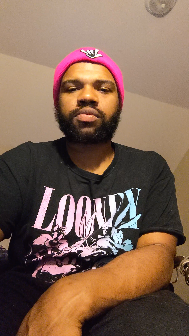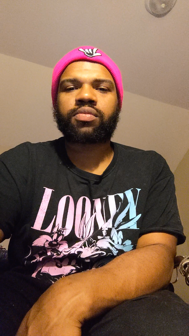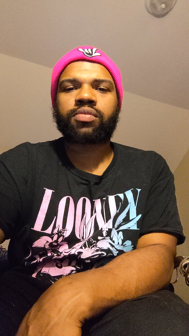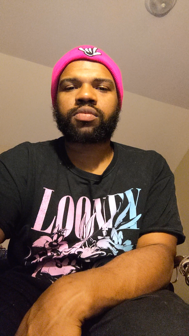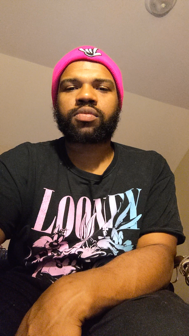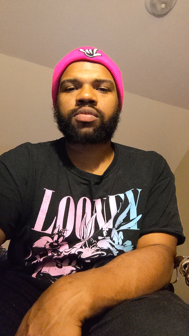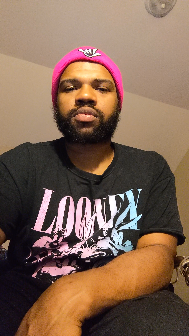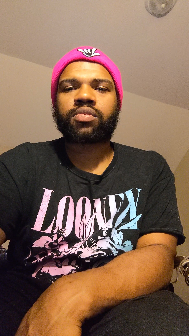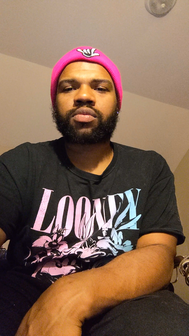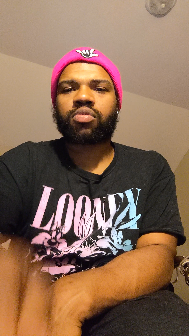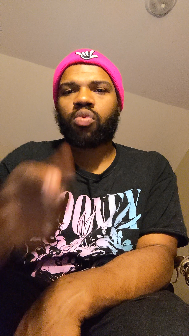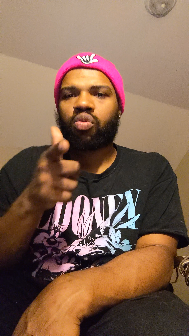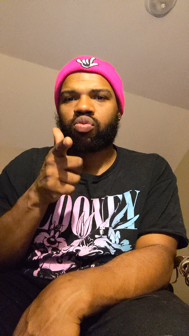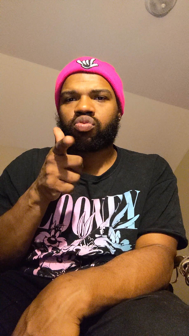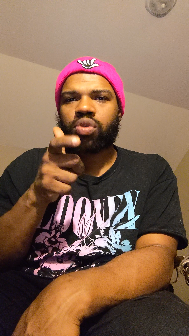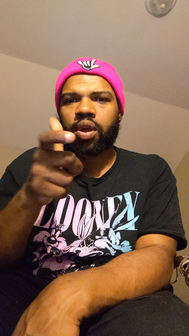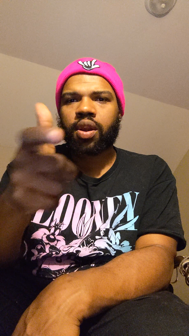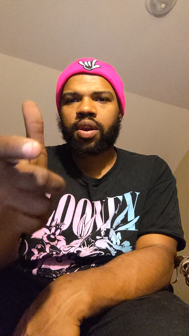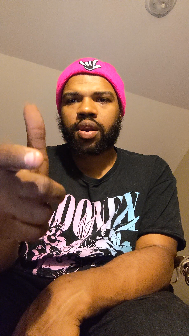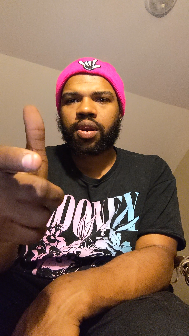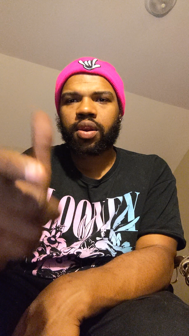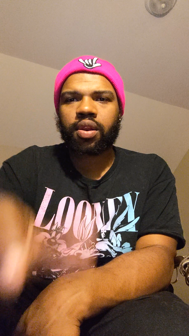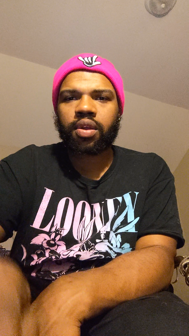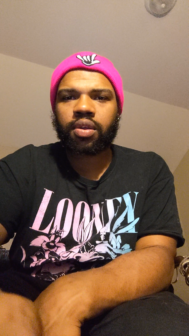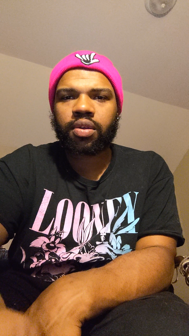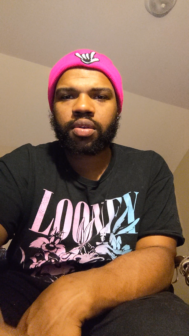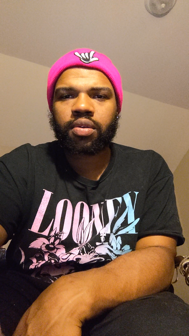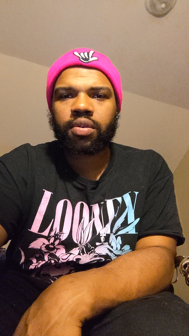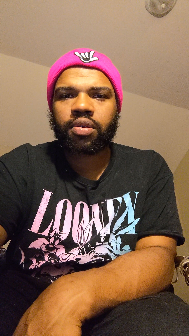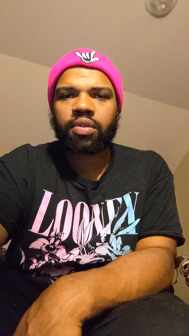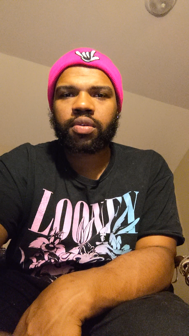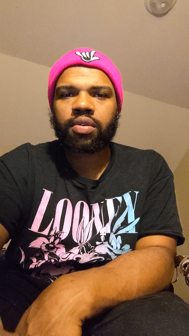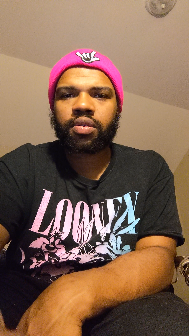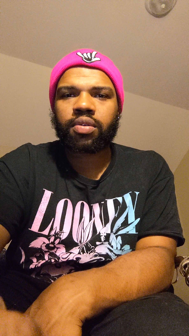run